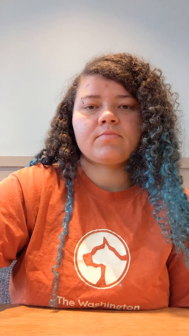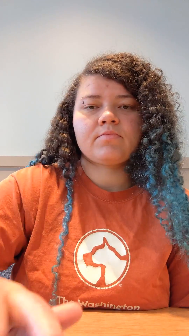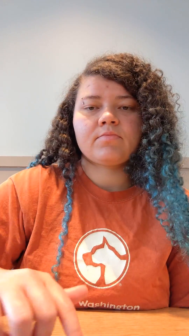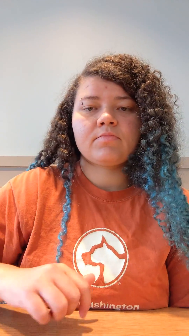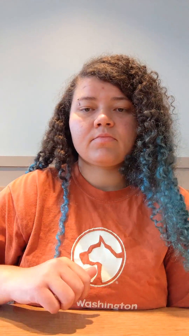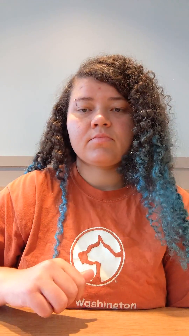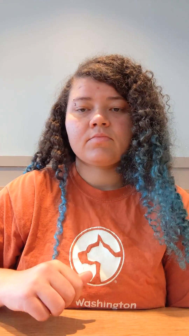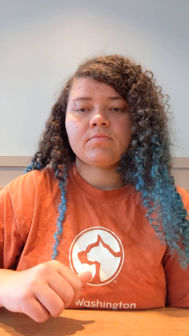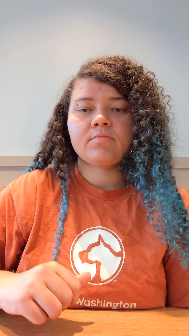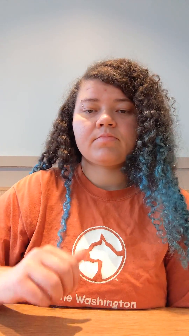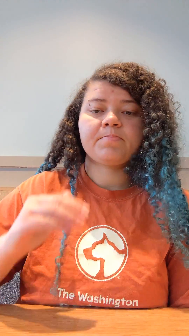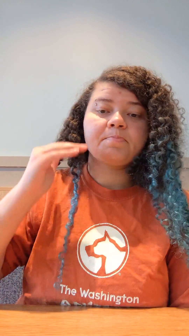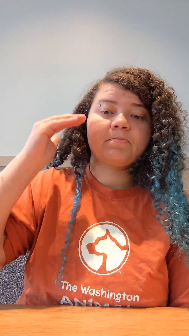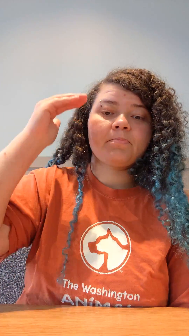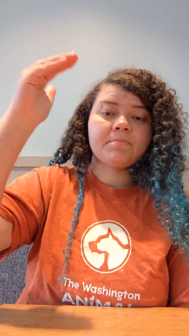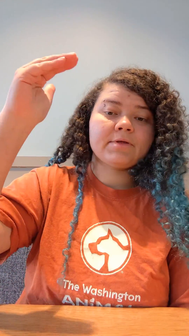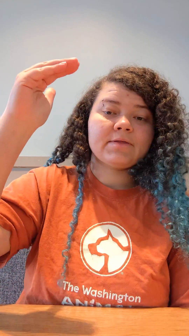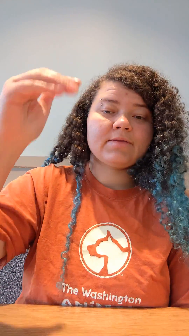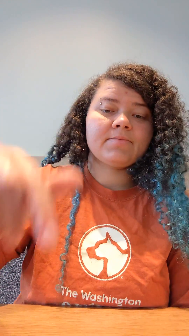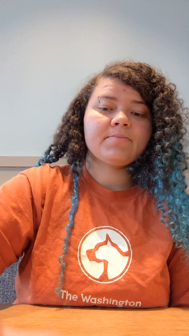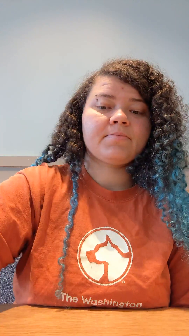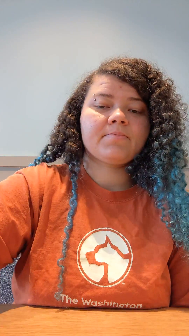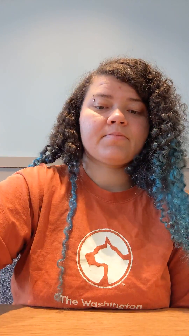big